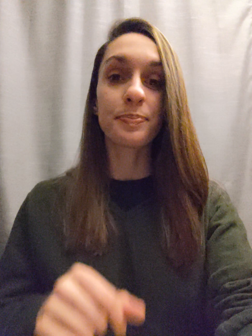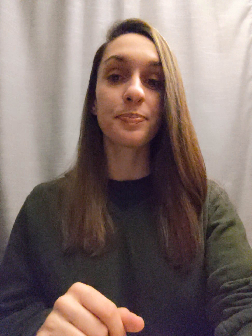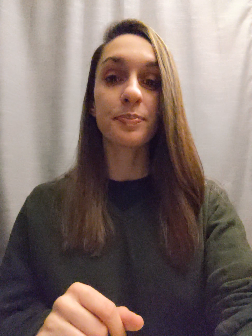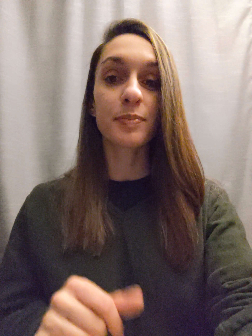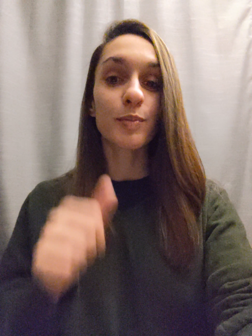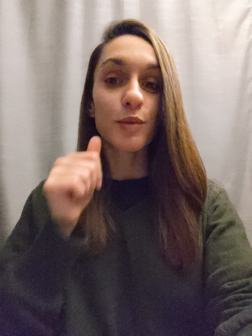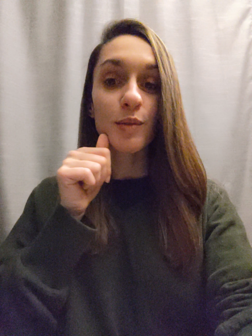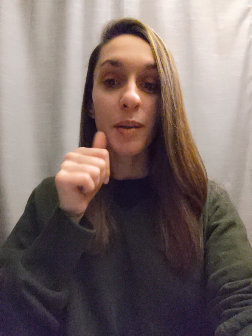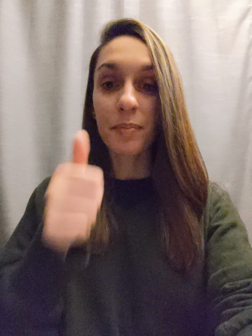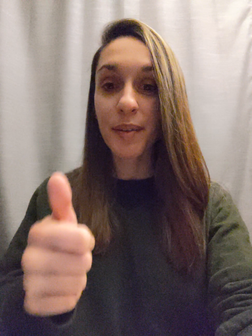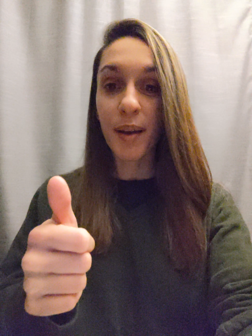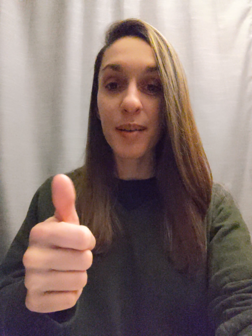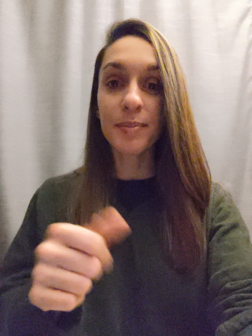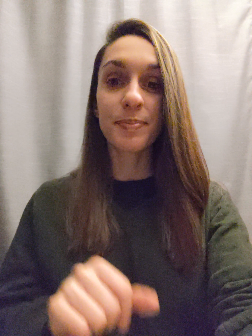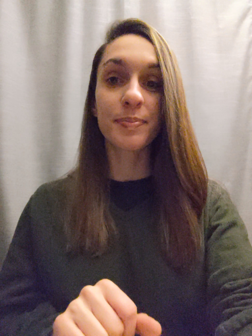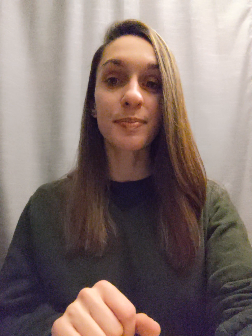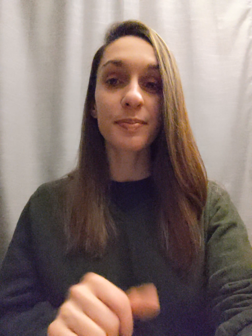tomorrow